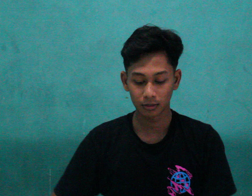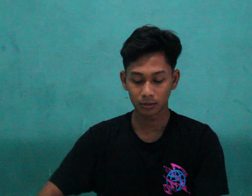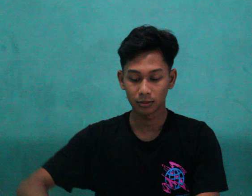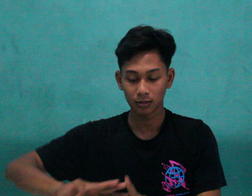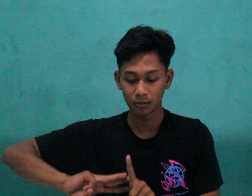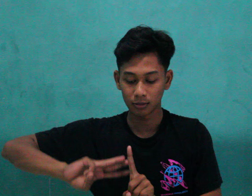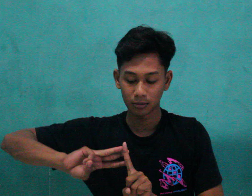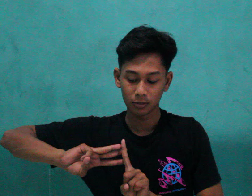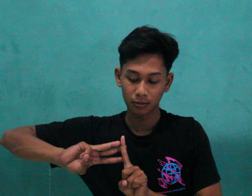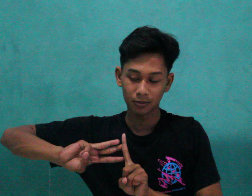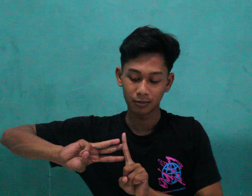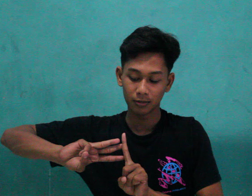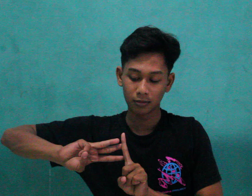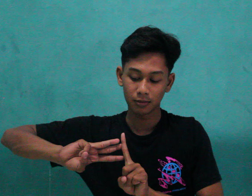B